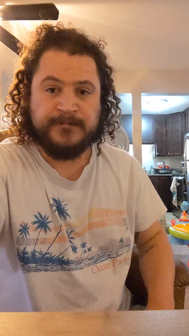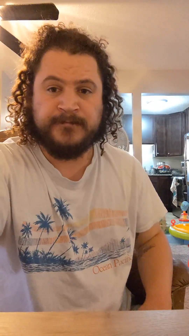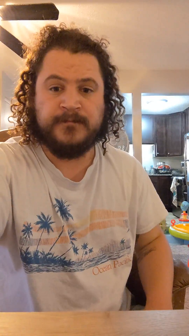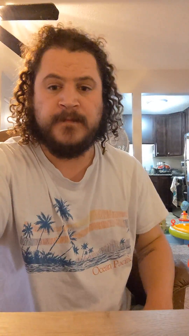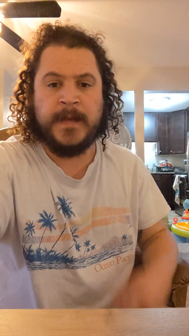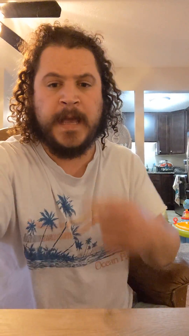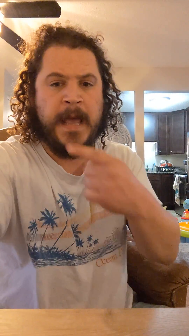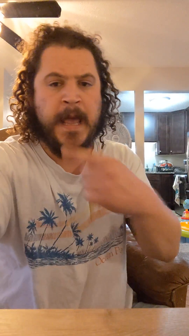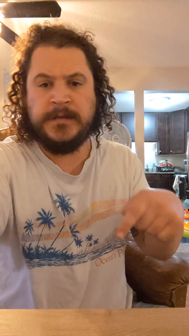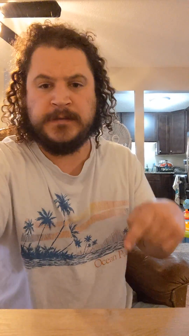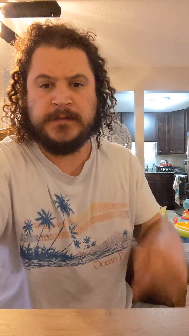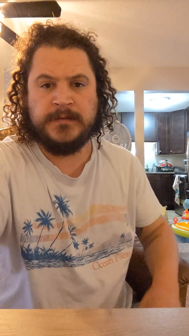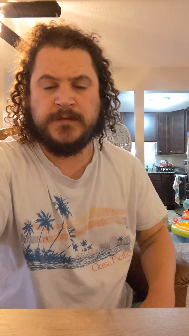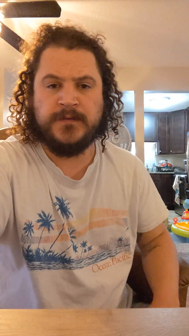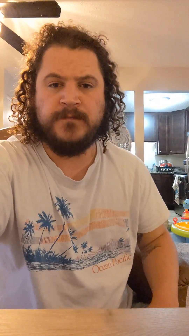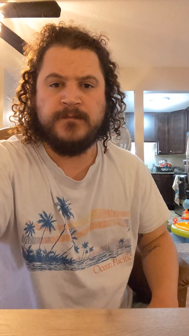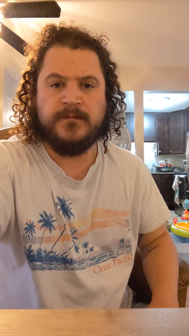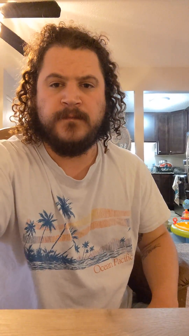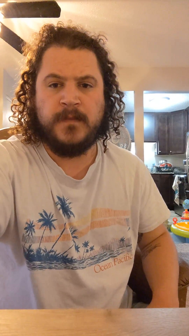cut